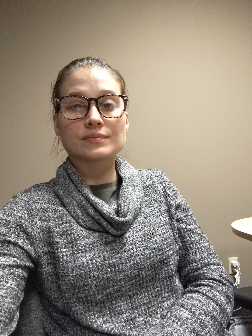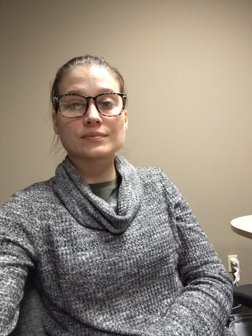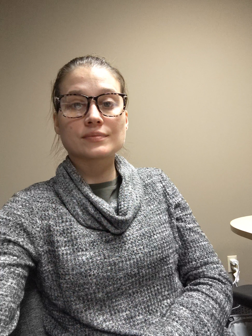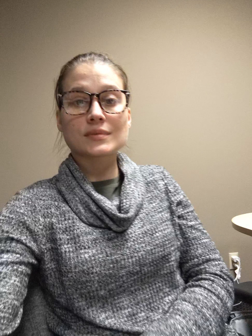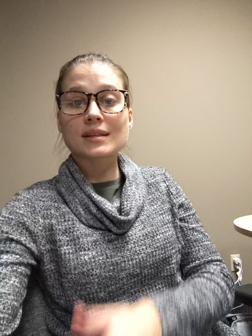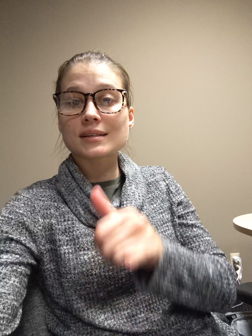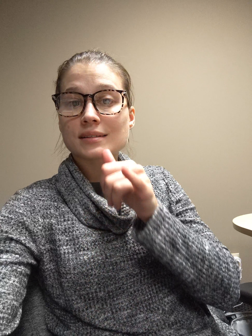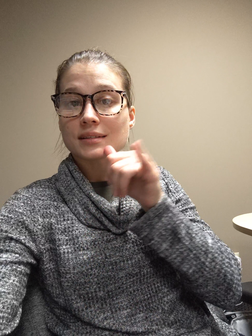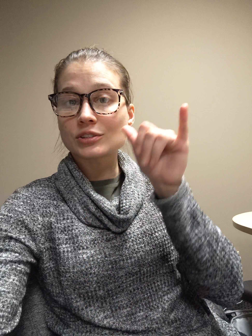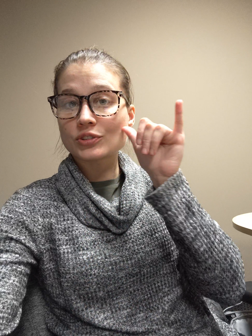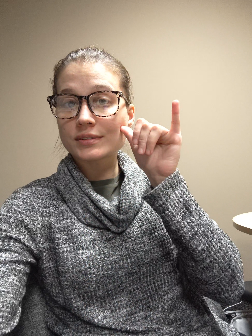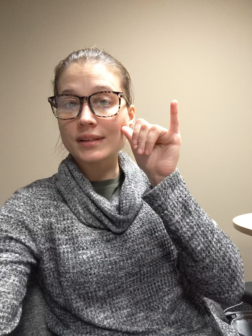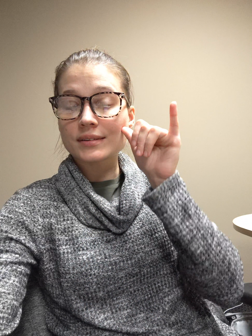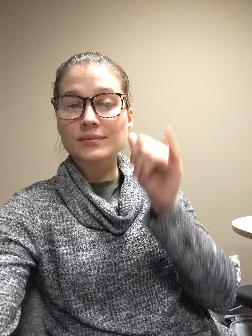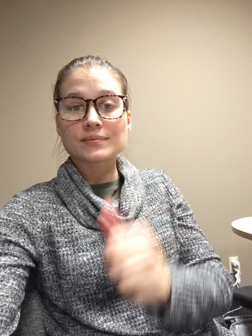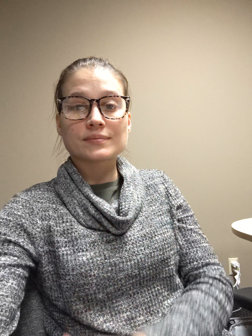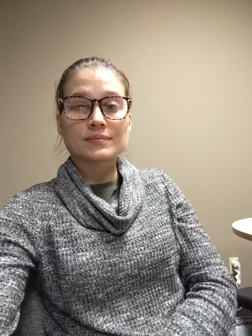yesterday